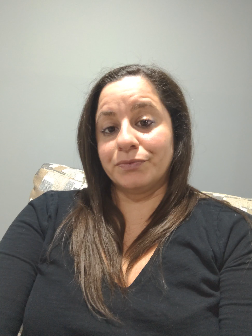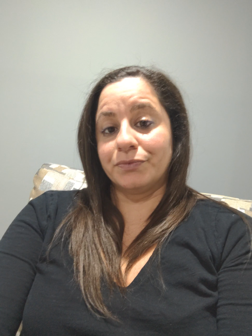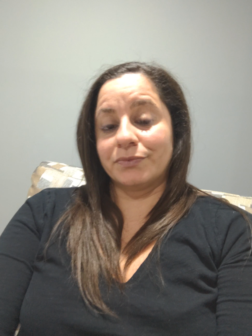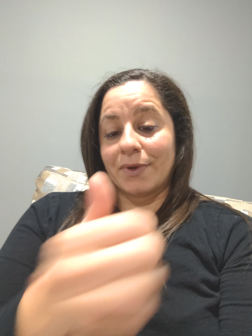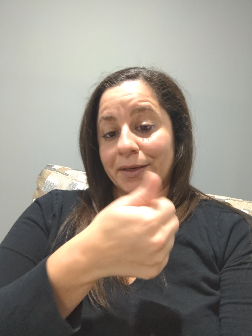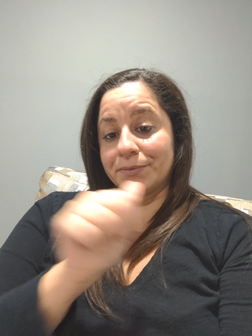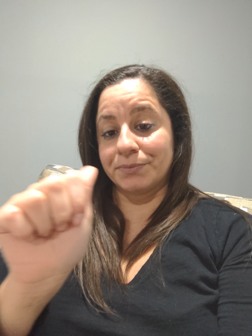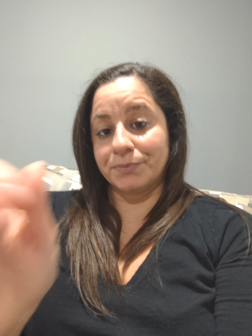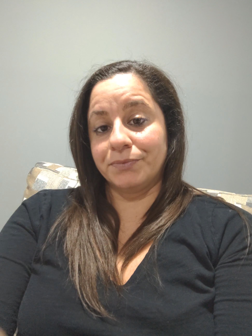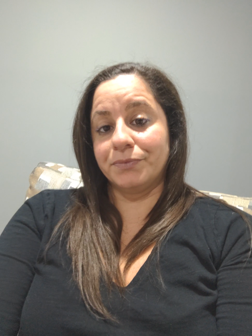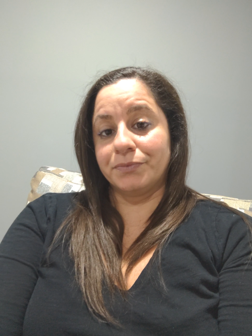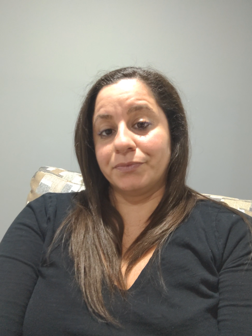any